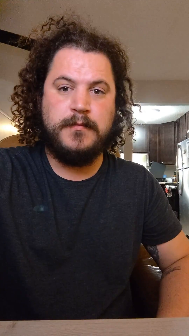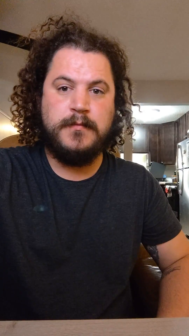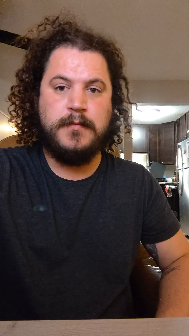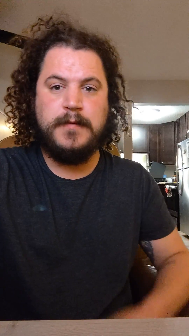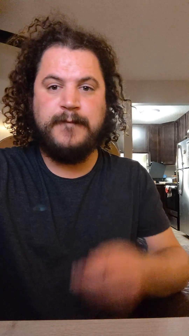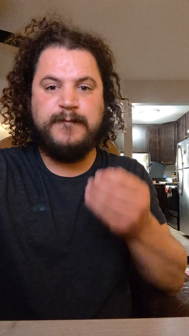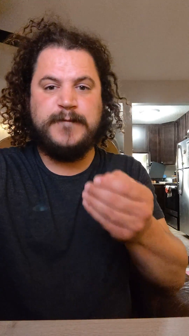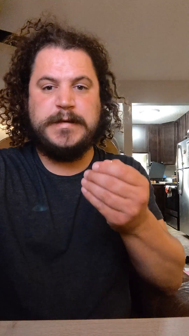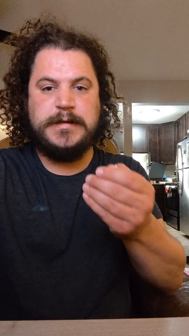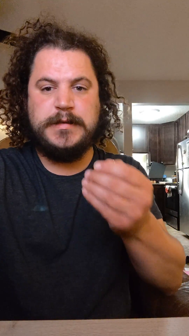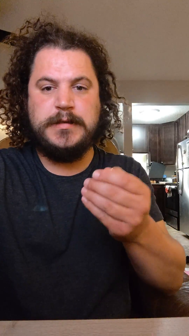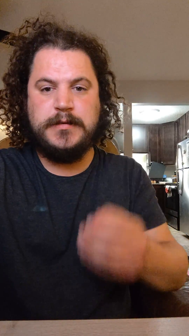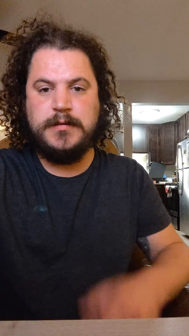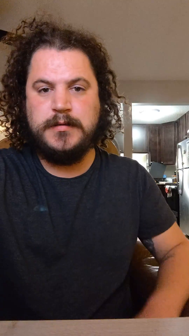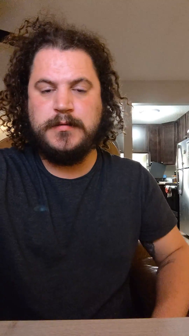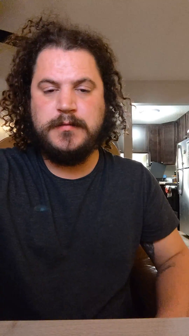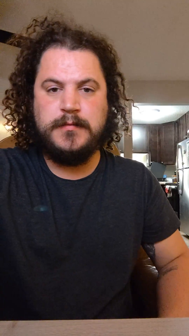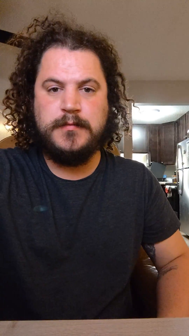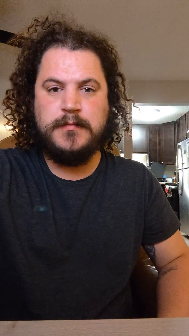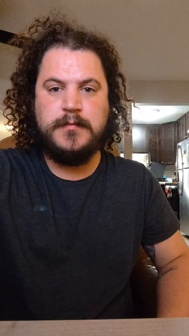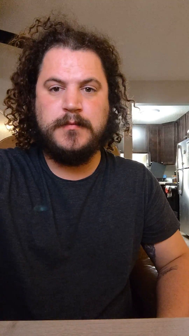feed